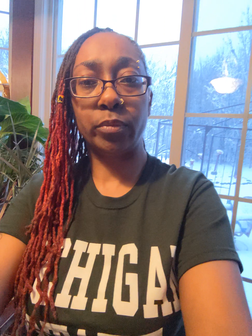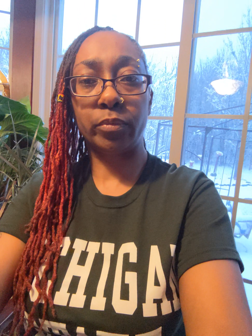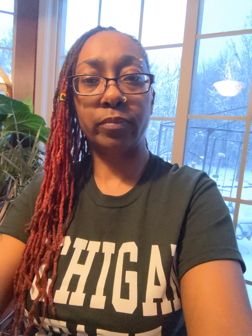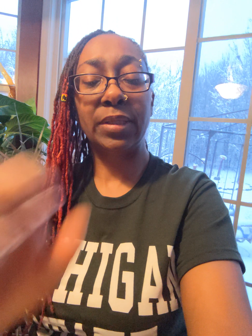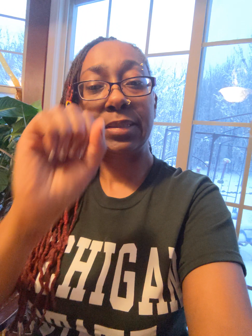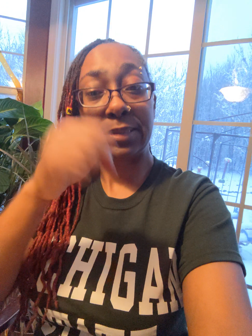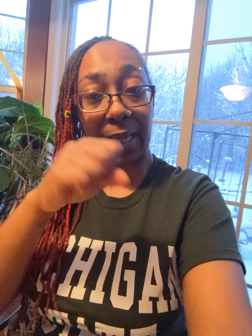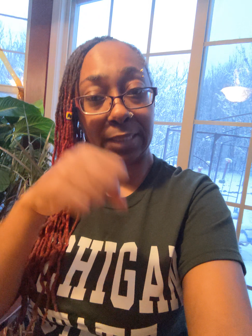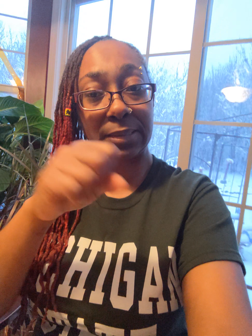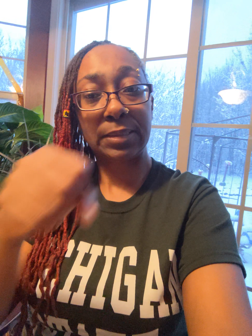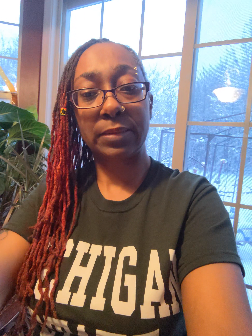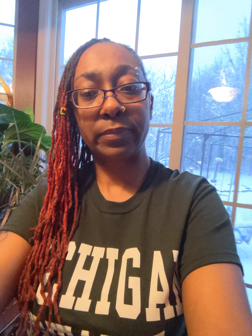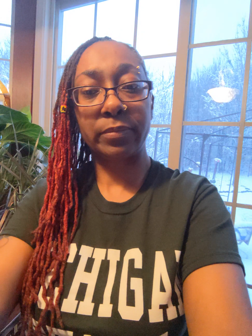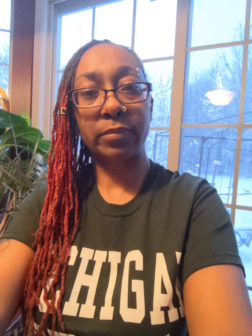yes